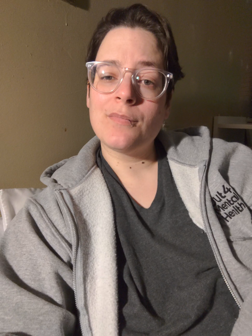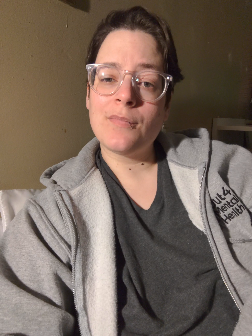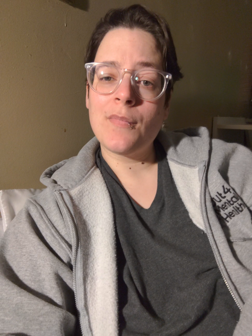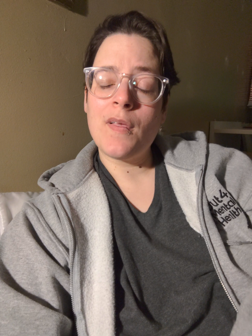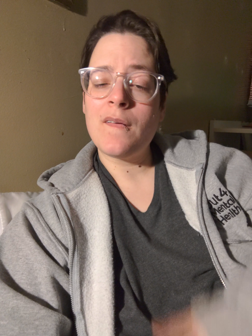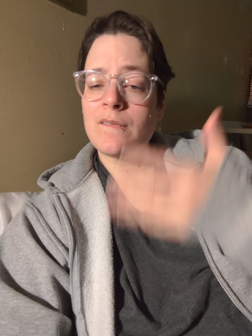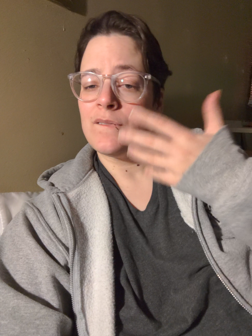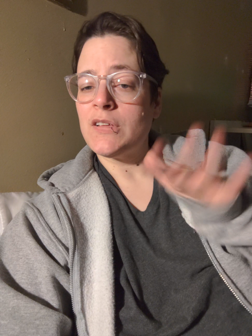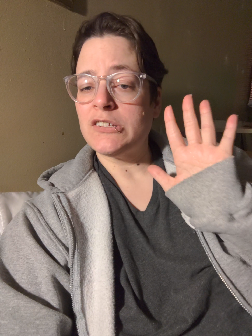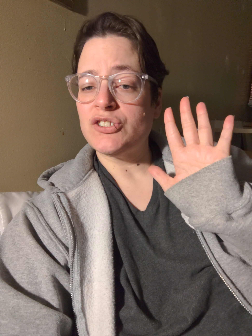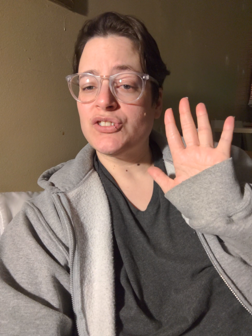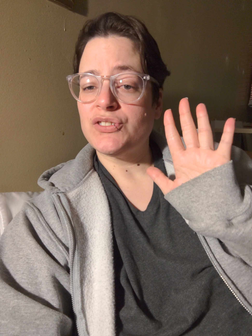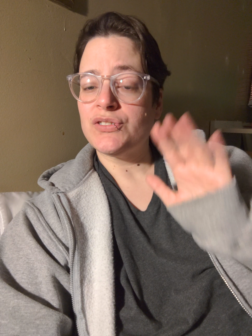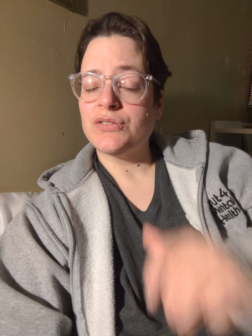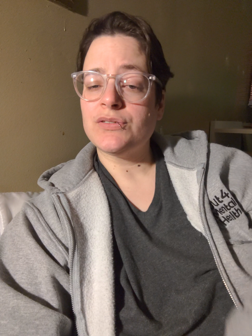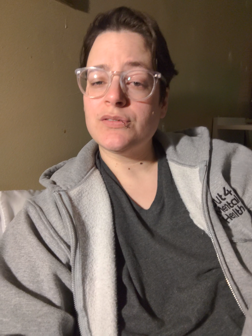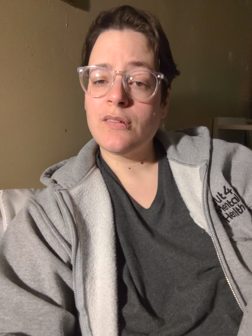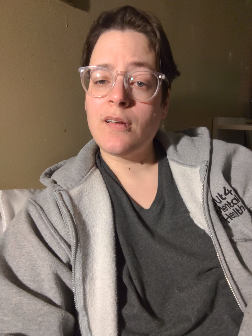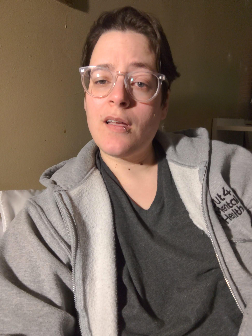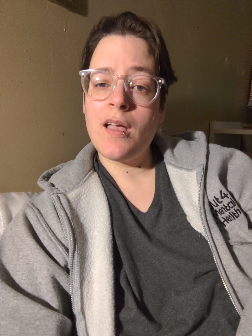finish